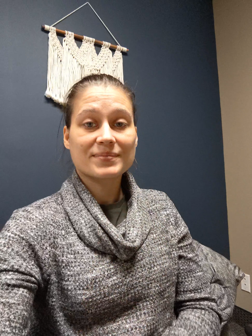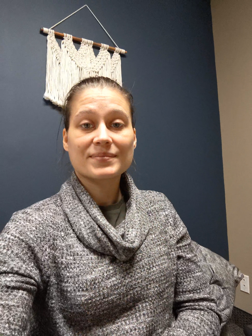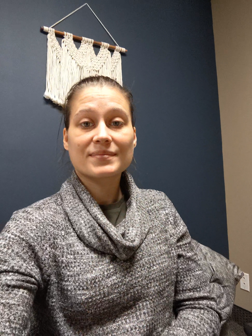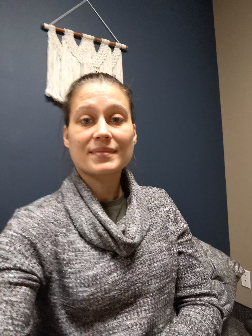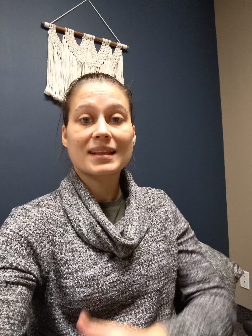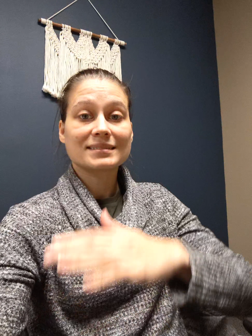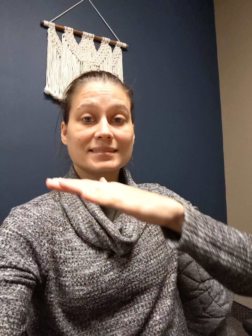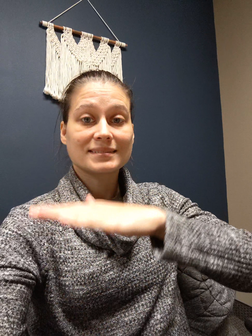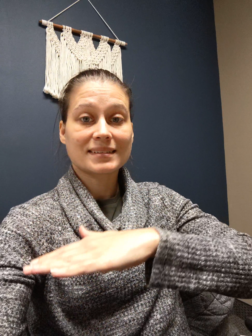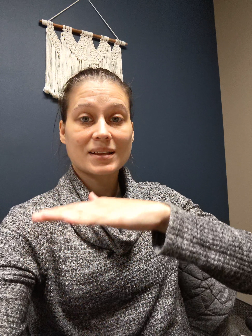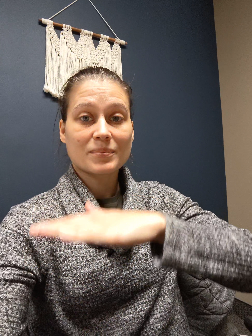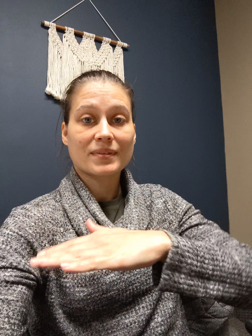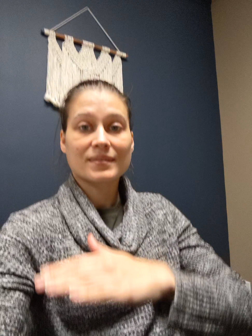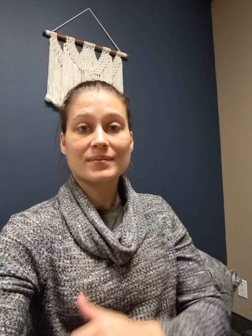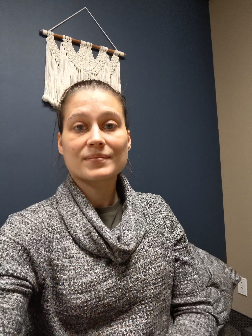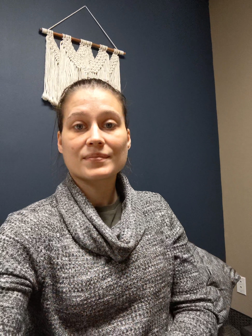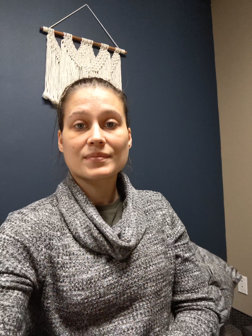table